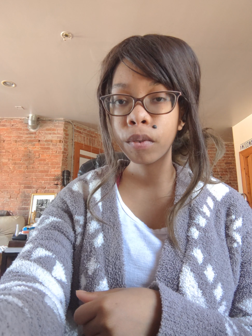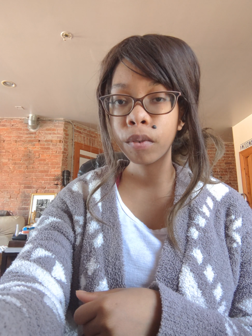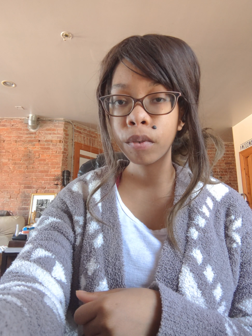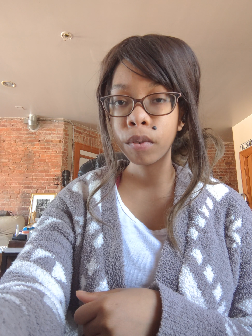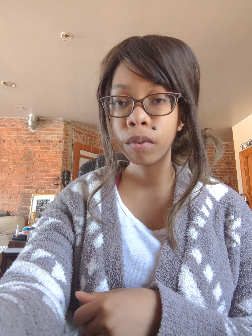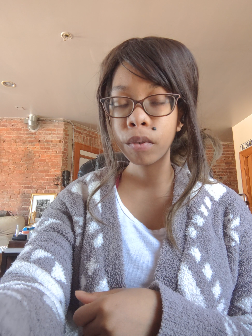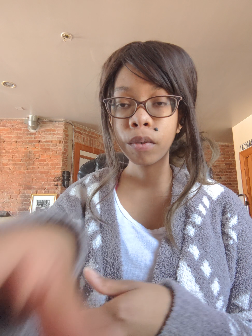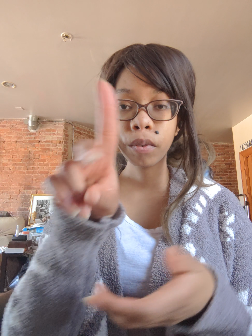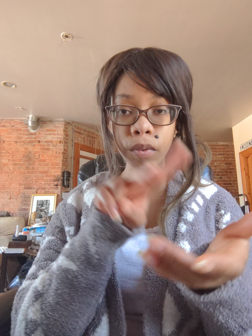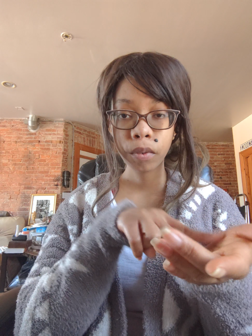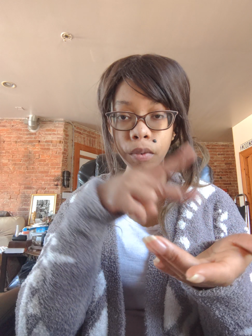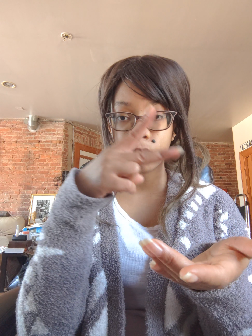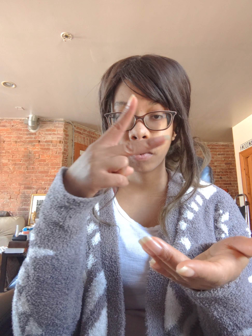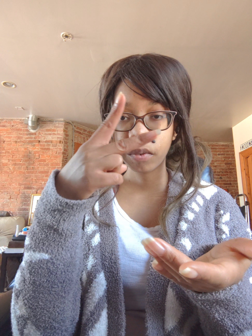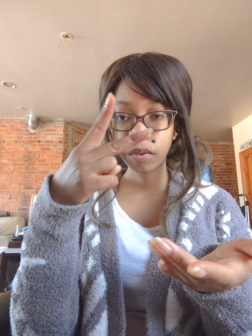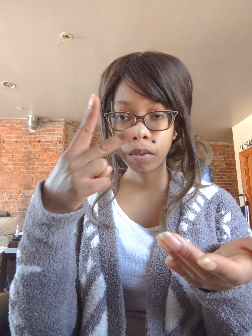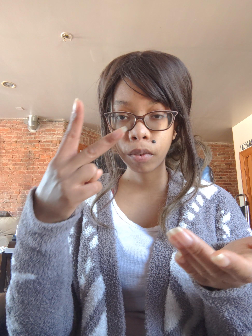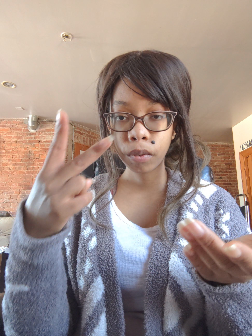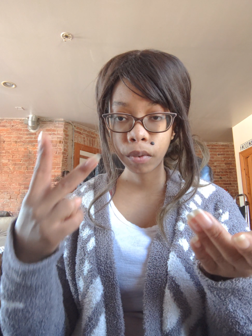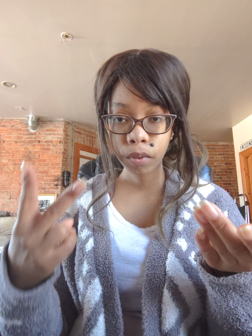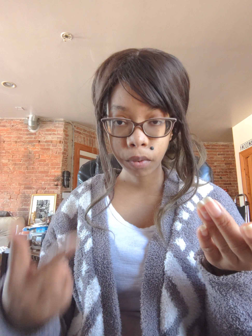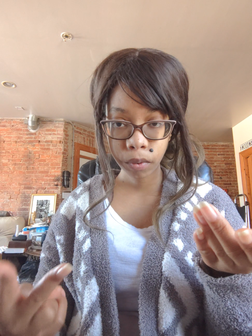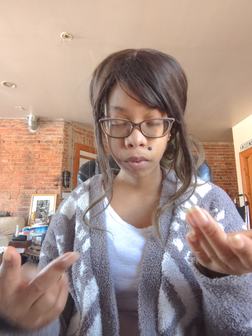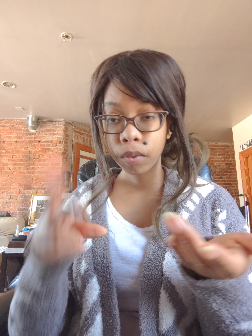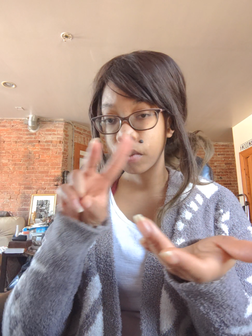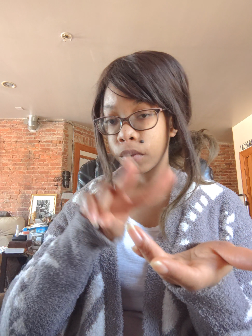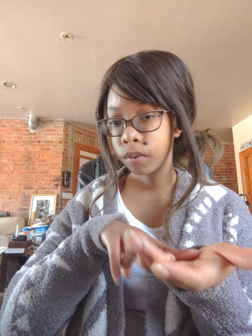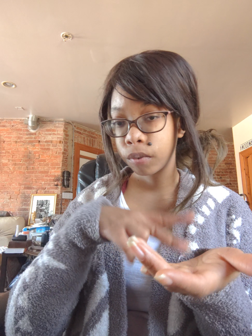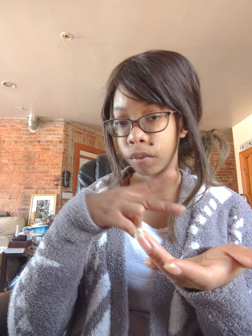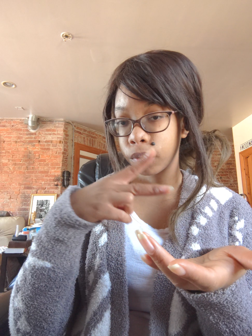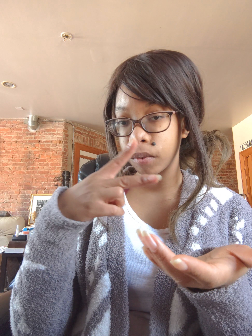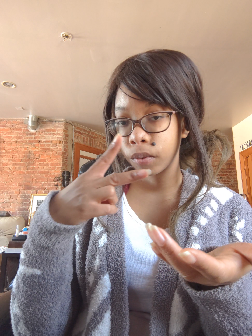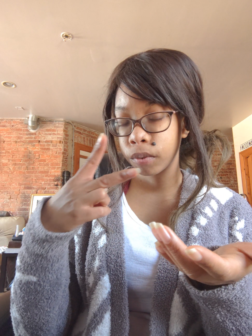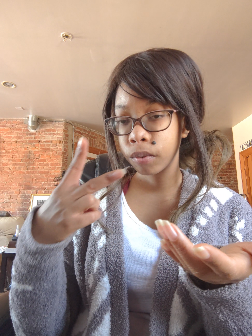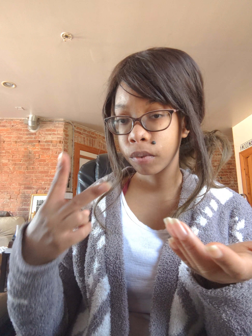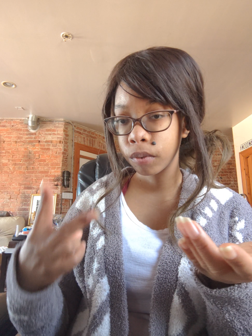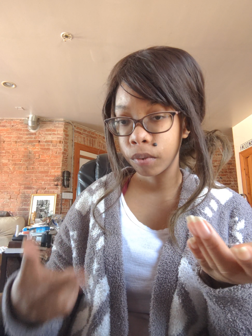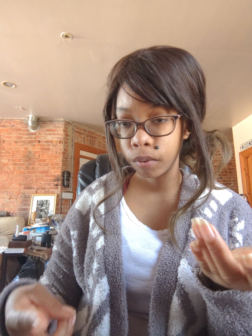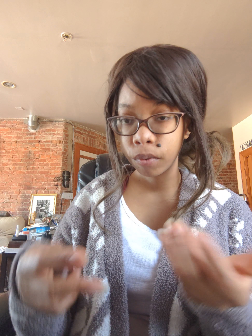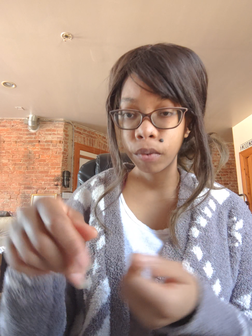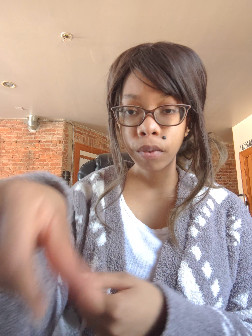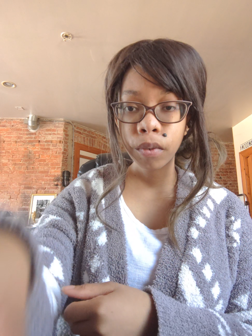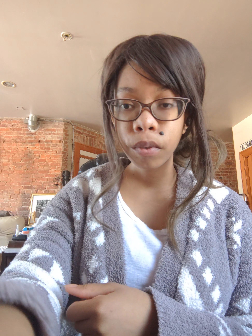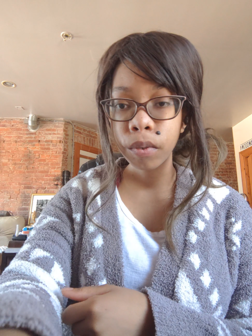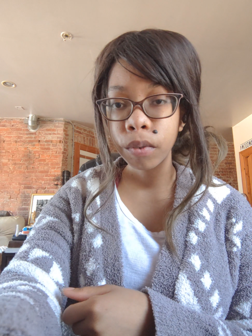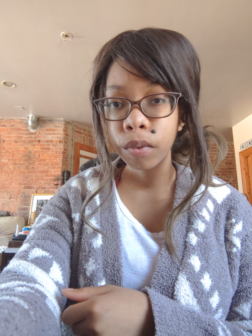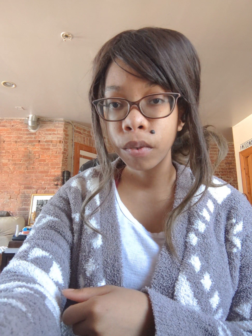fall